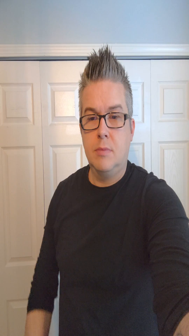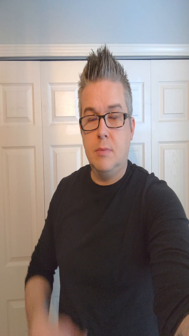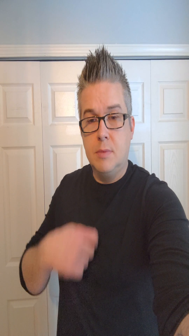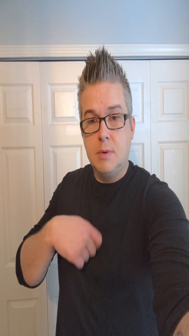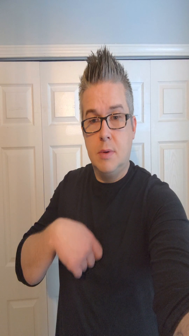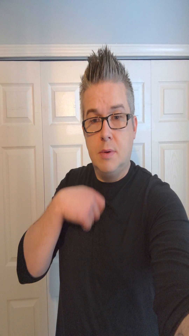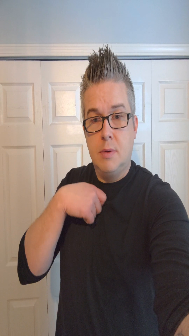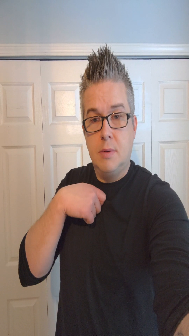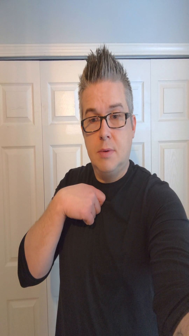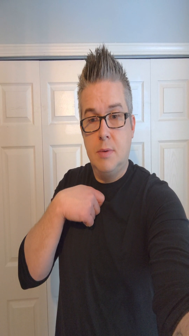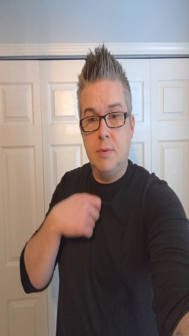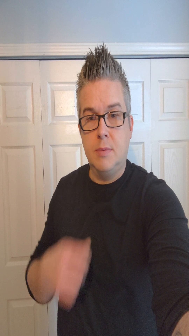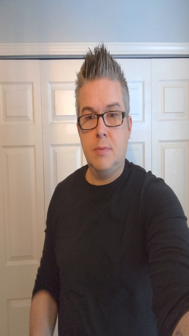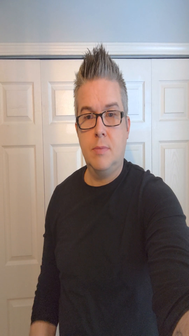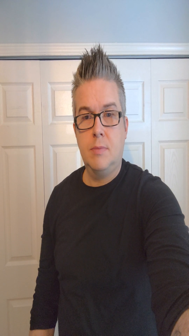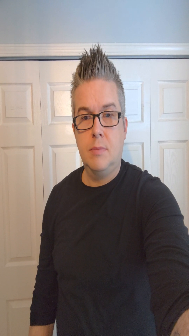zipper